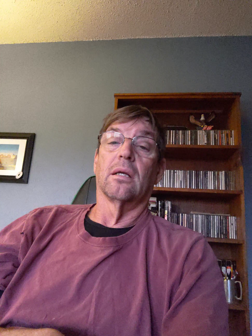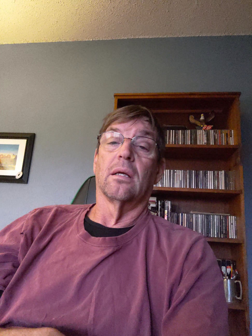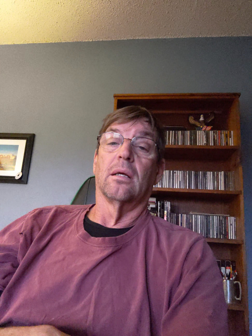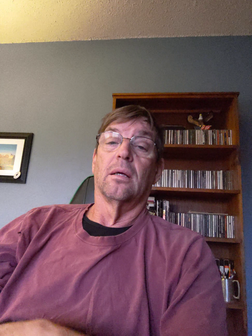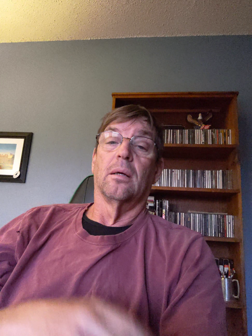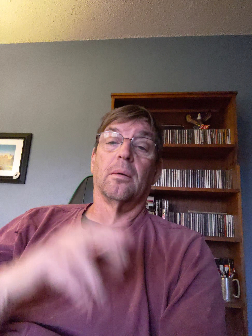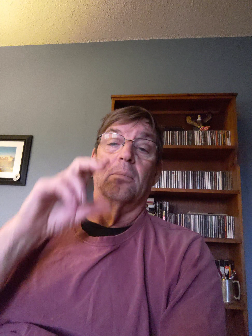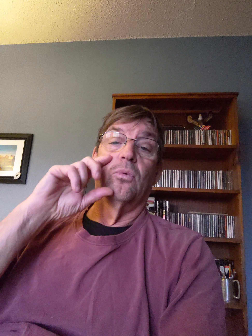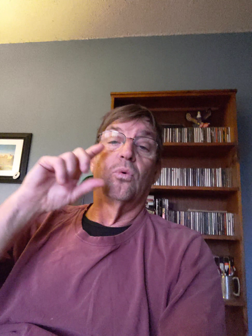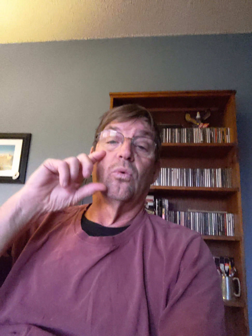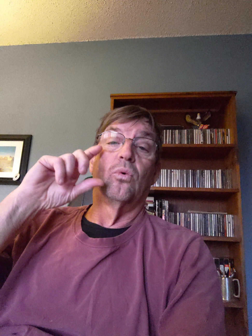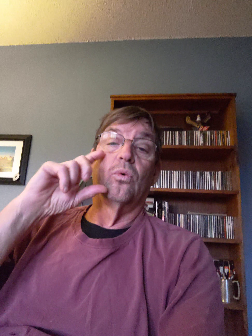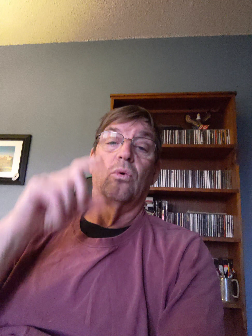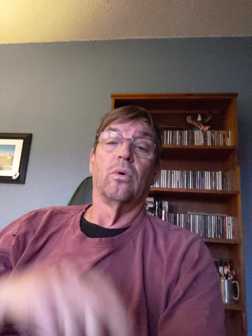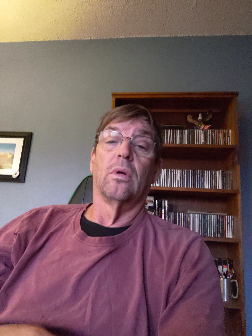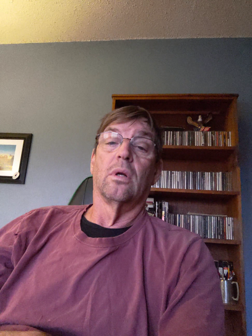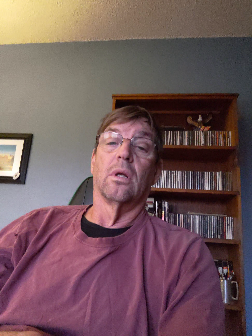moon